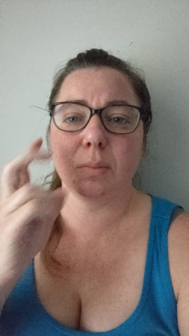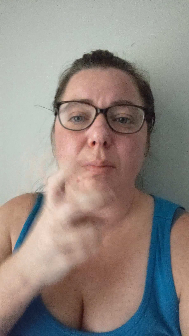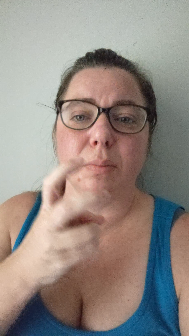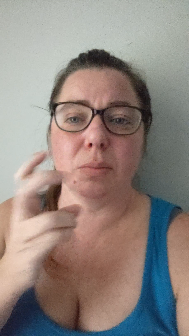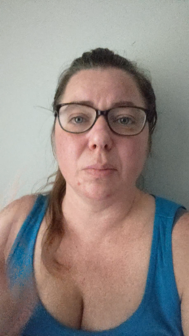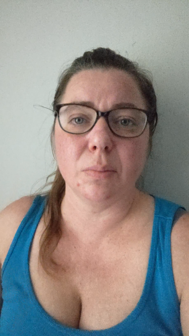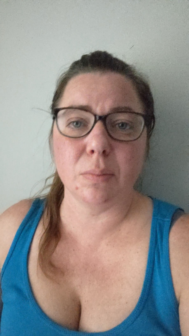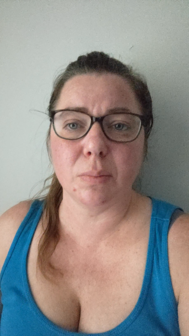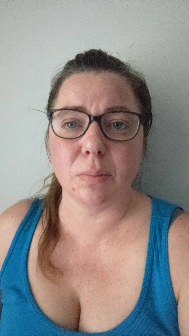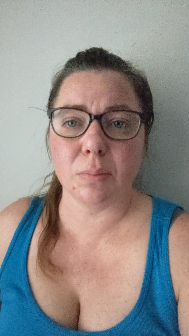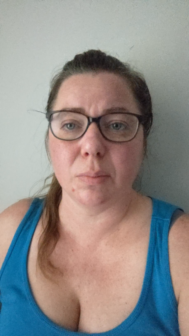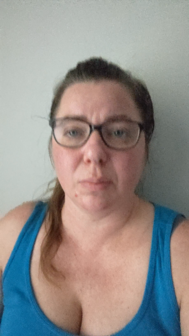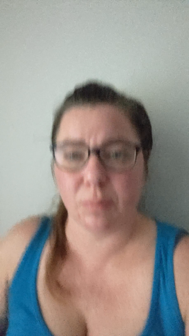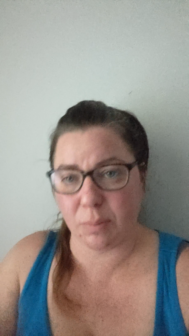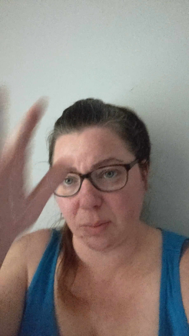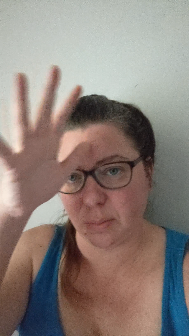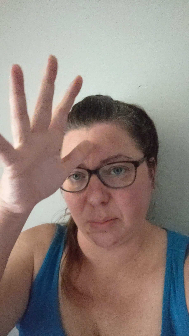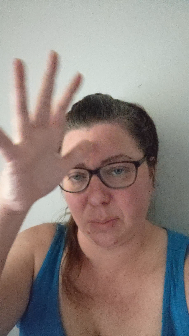daddy